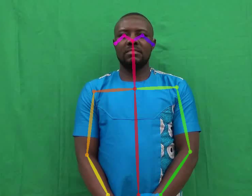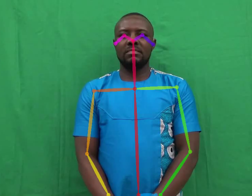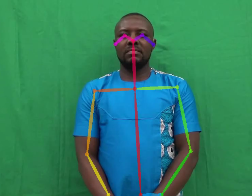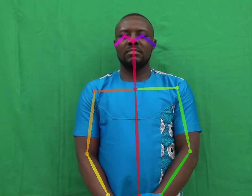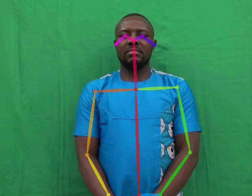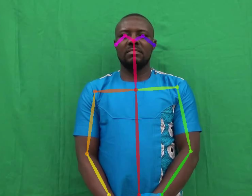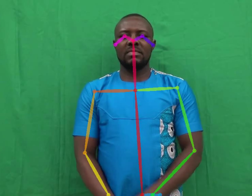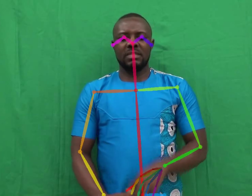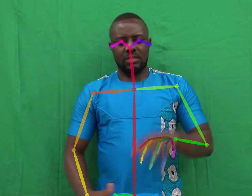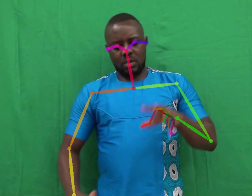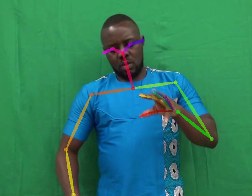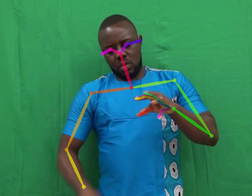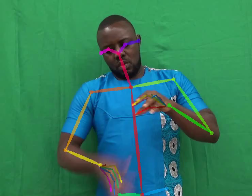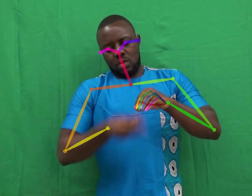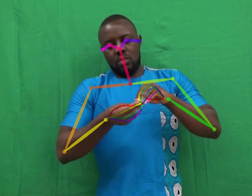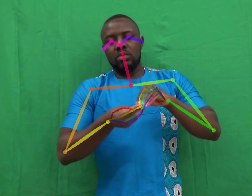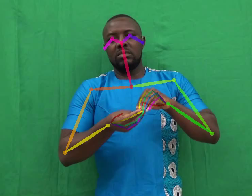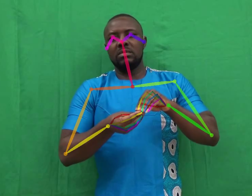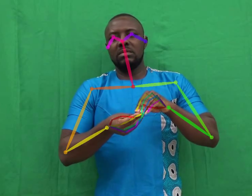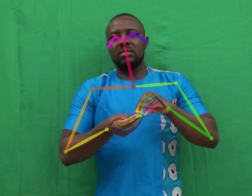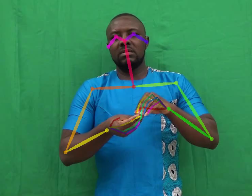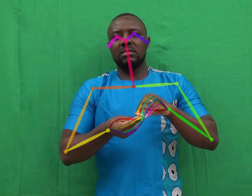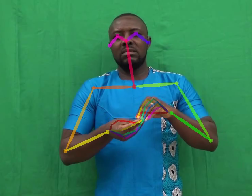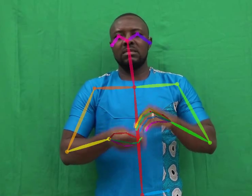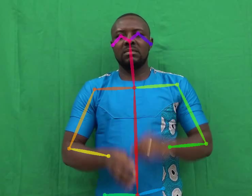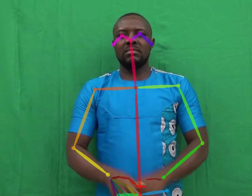total